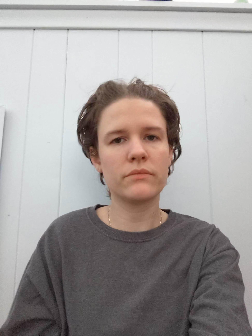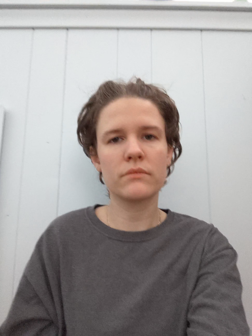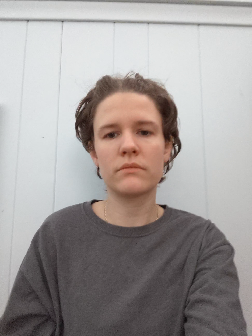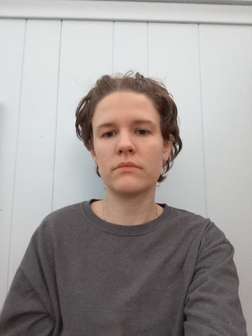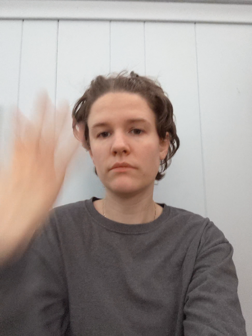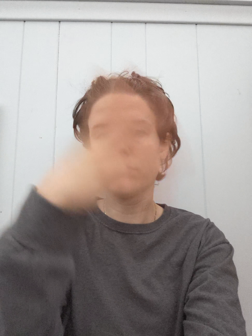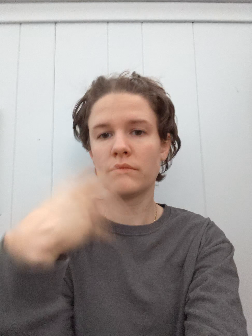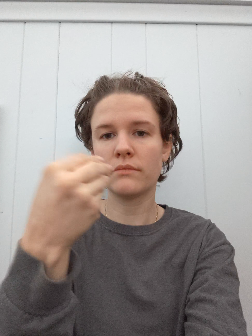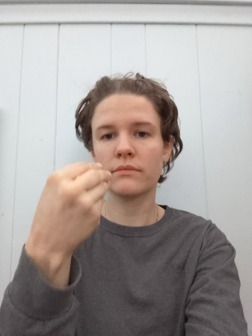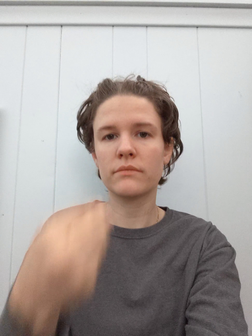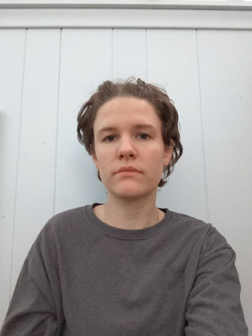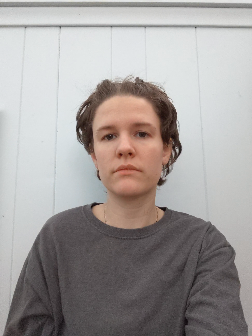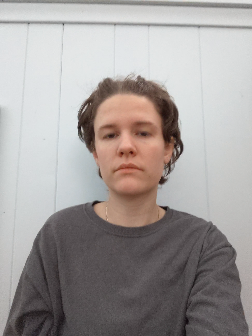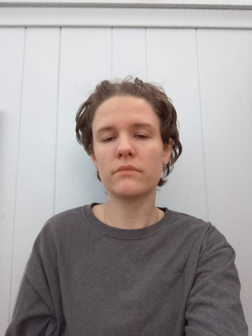pretty